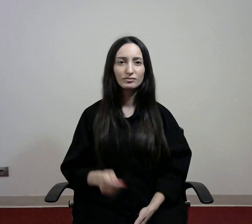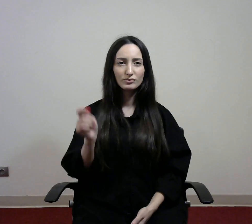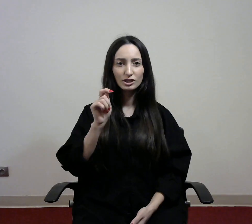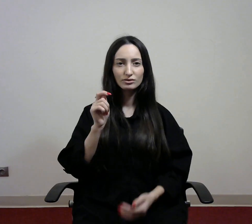bazar